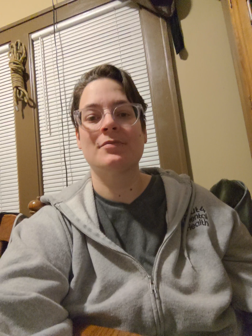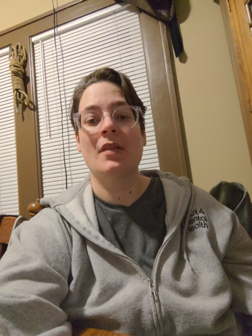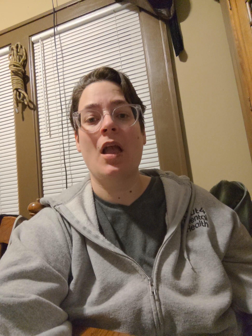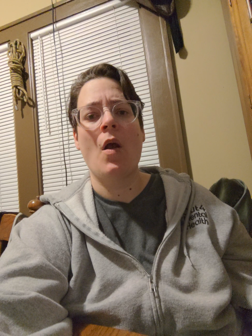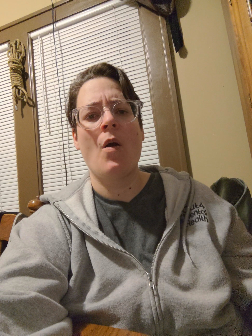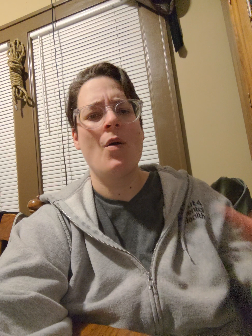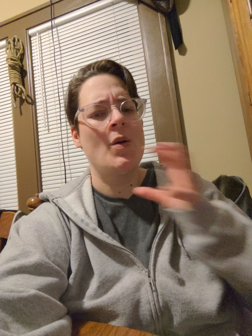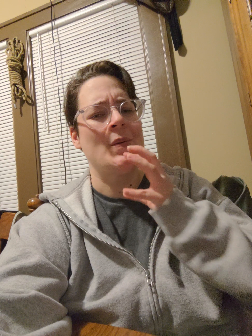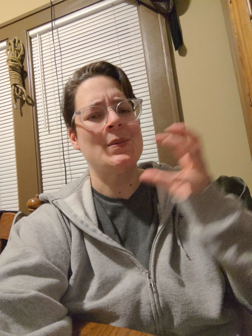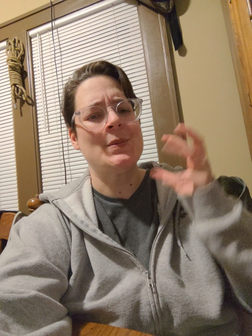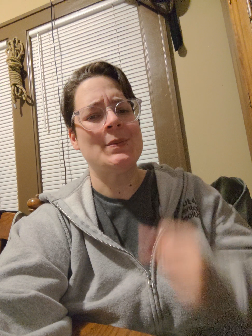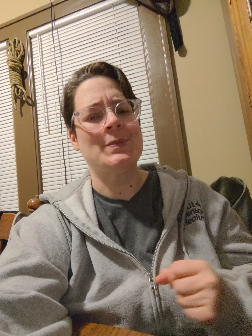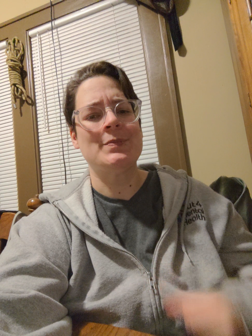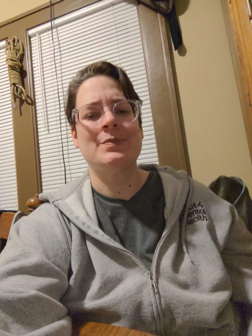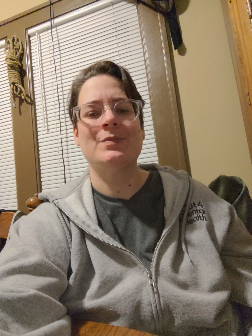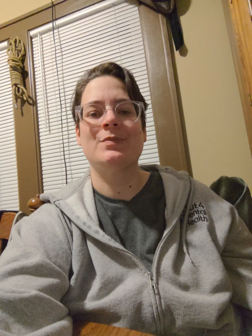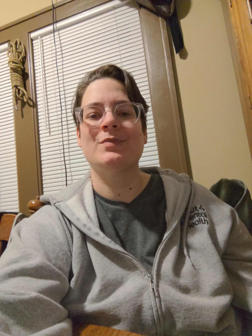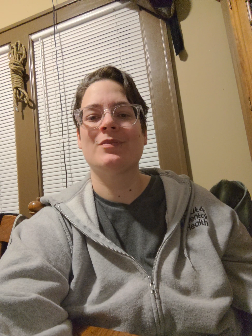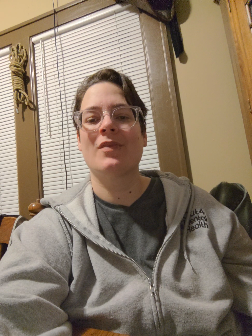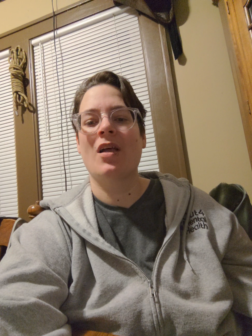old